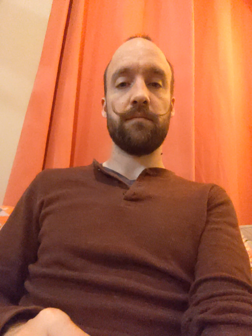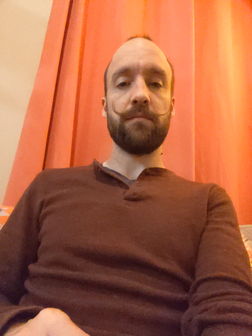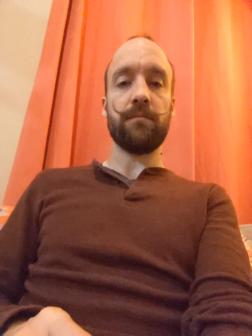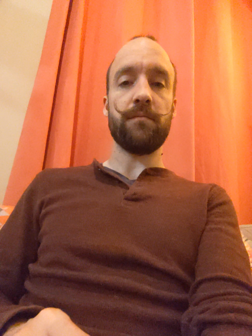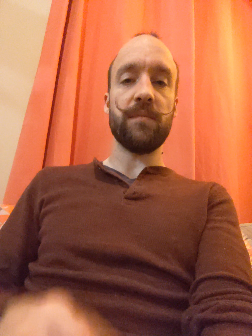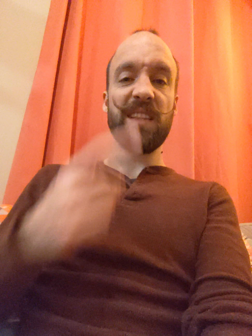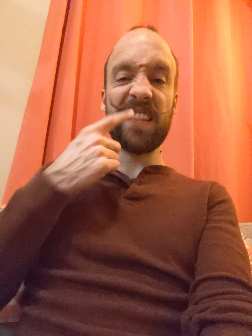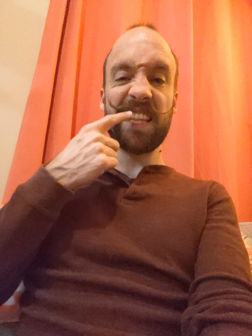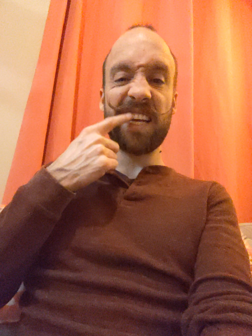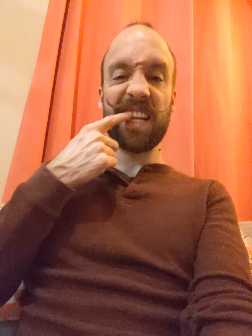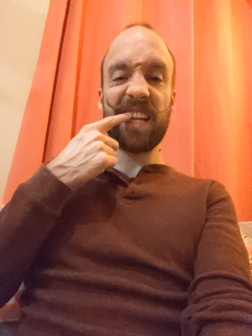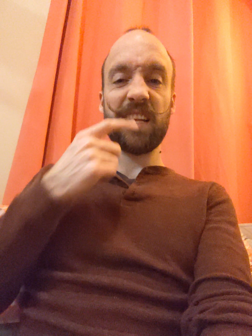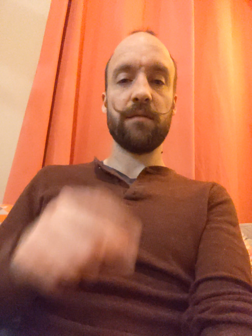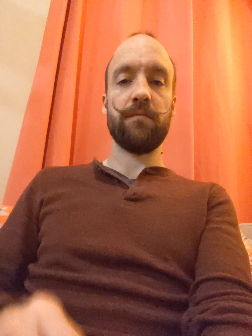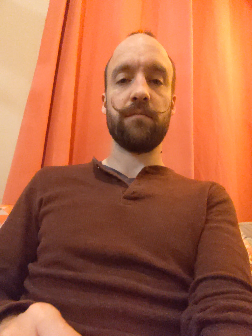tooth